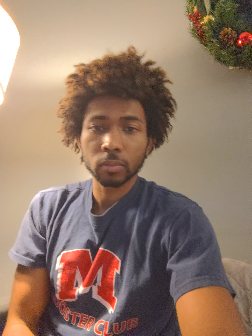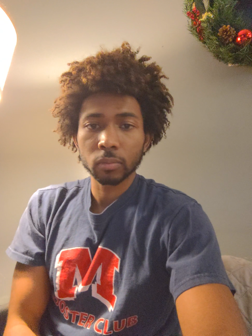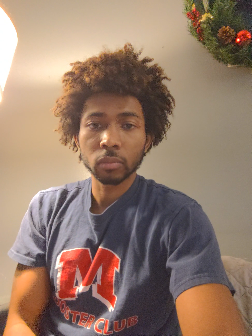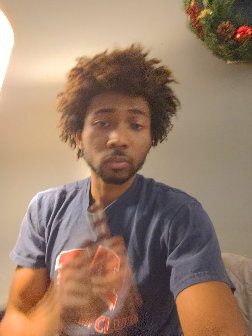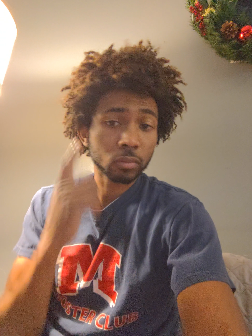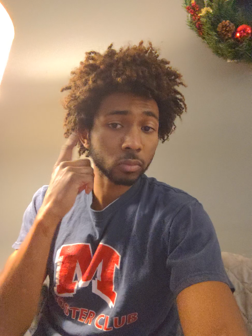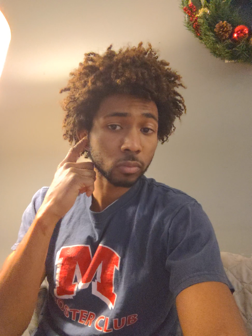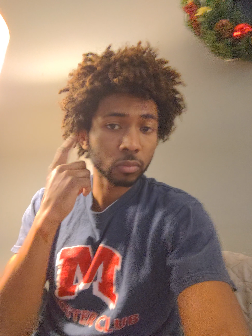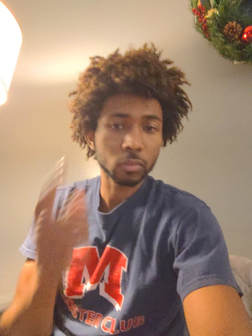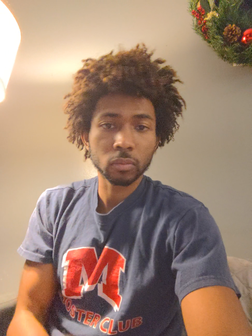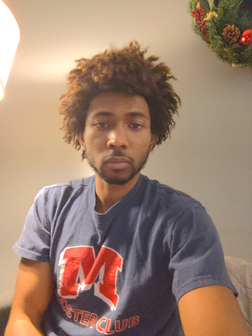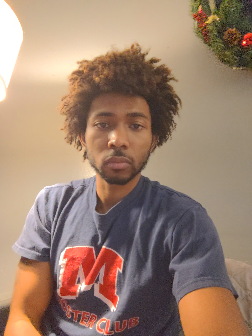hear